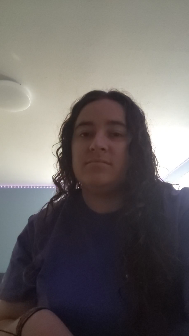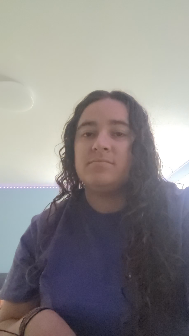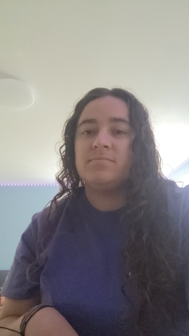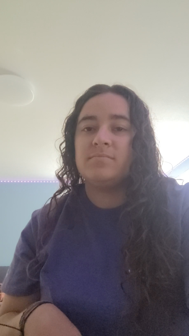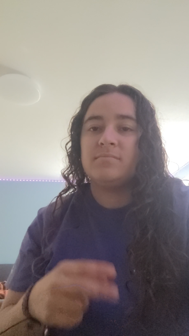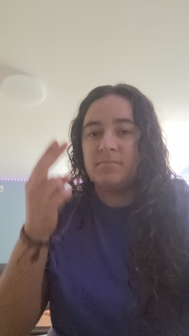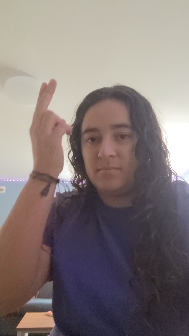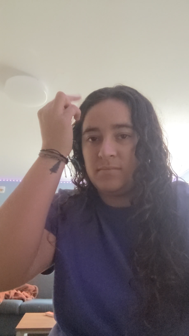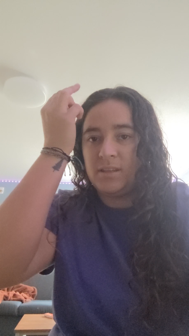bunny